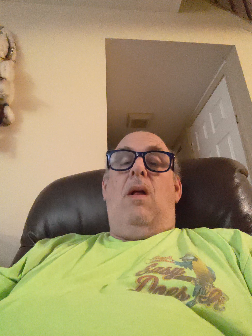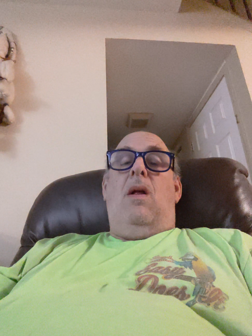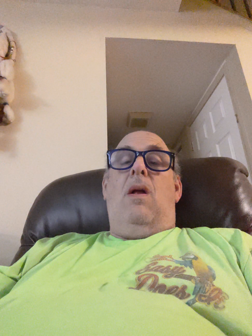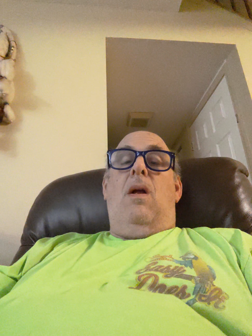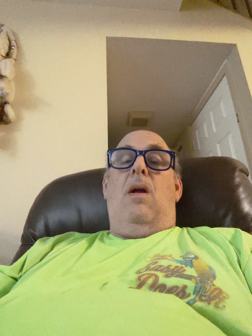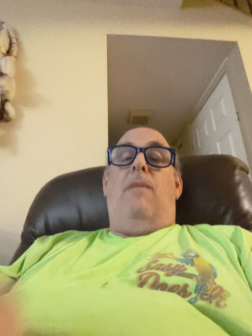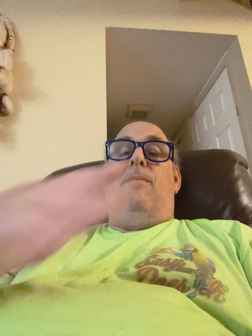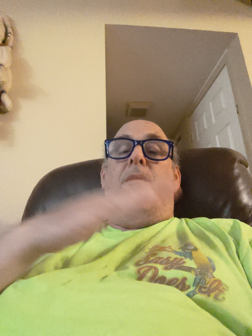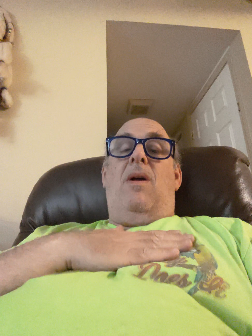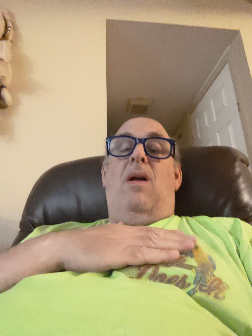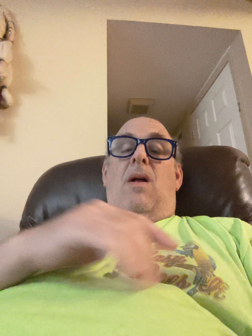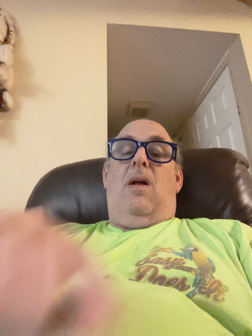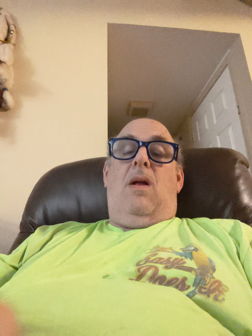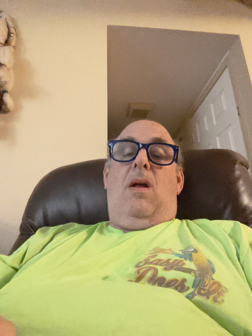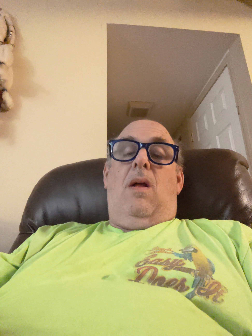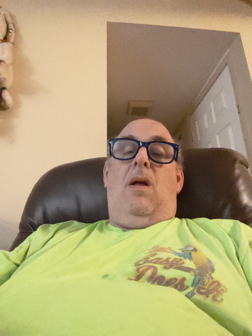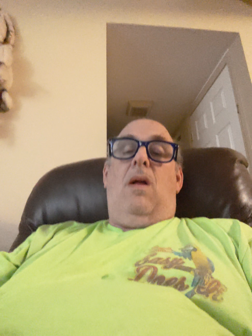my